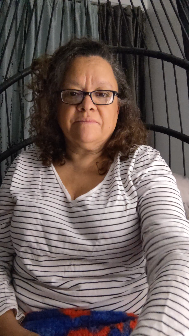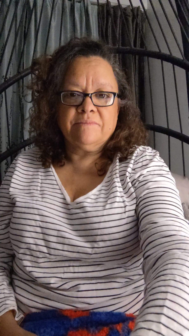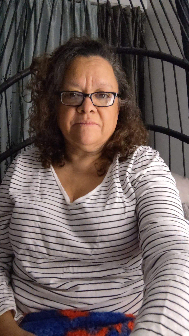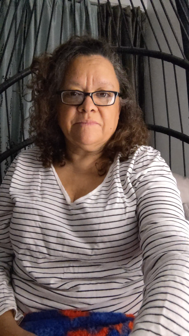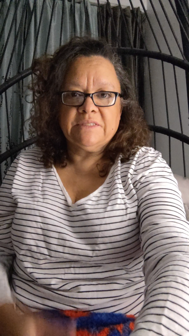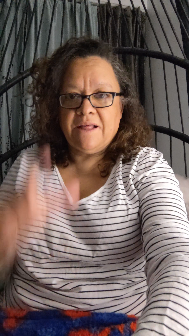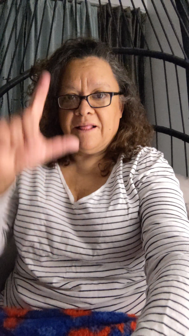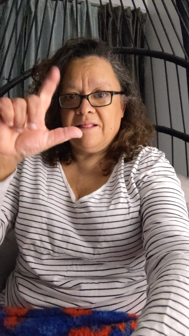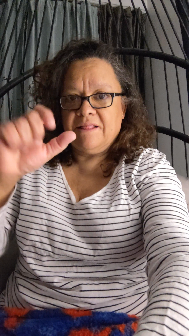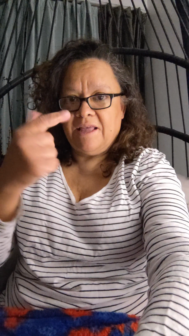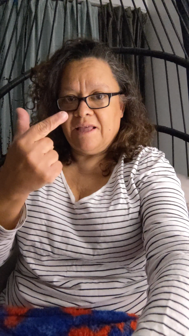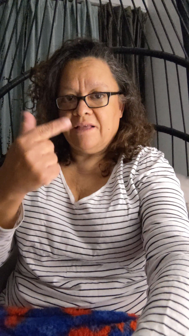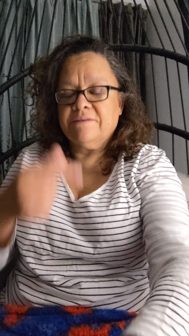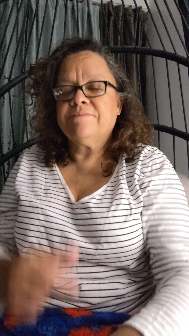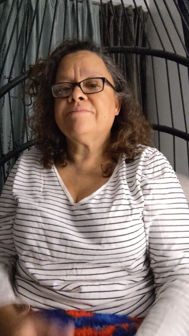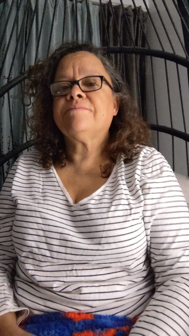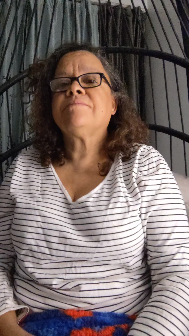leg